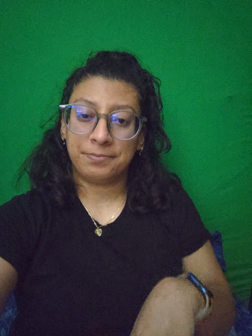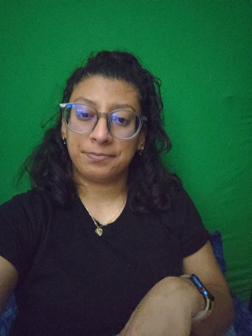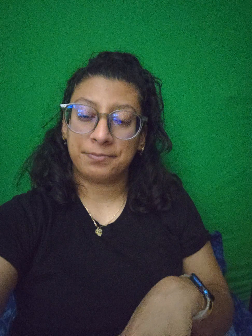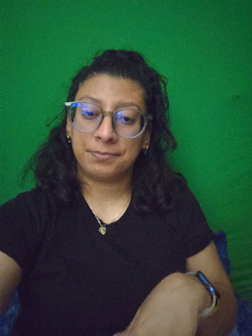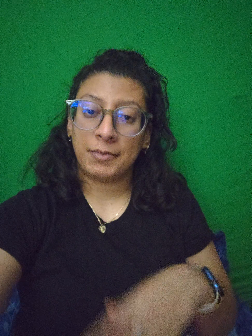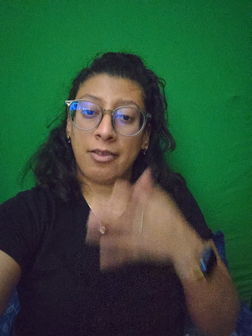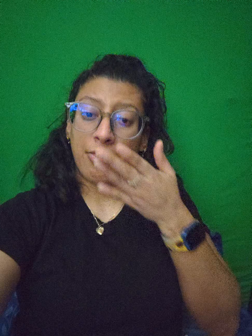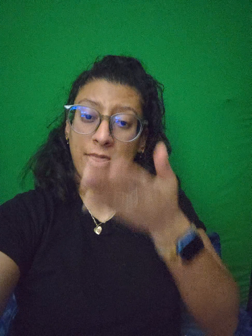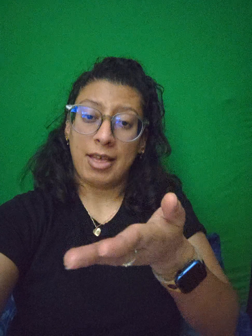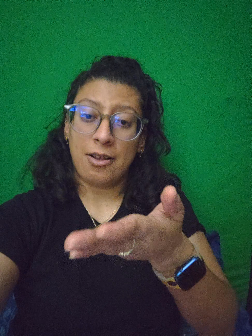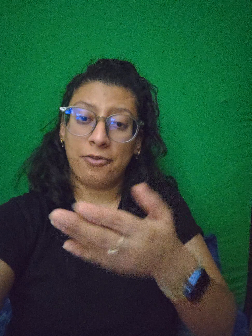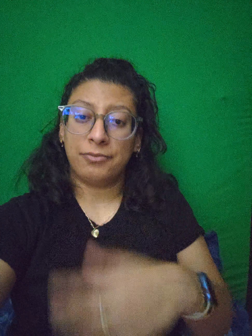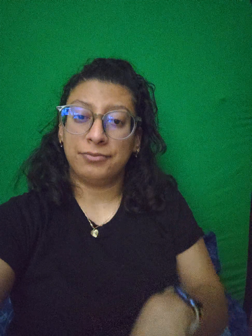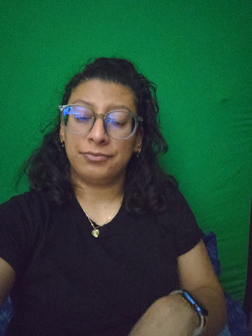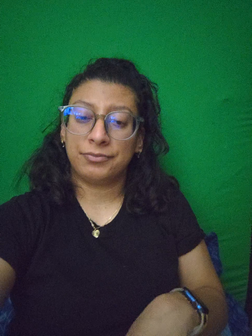there